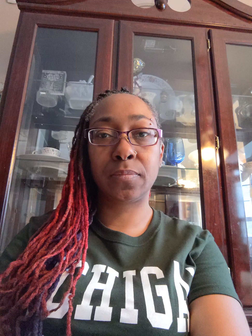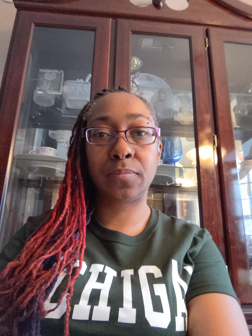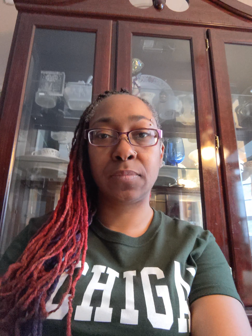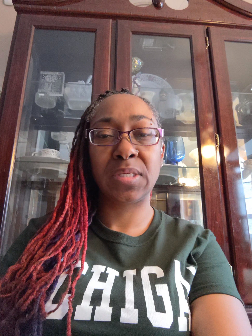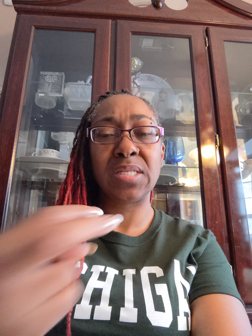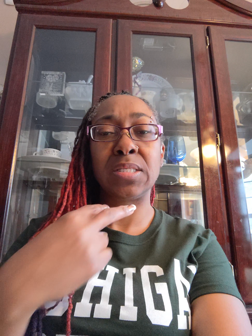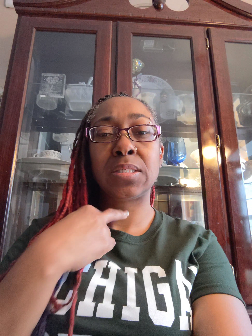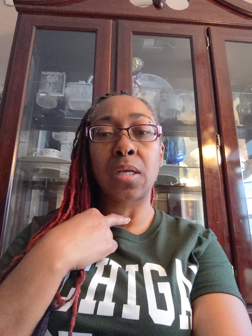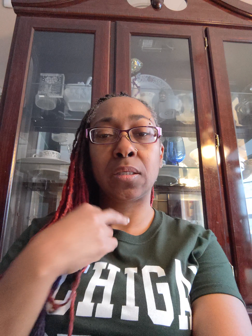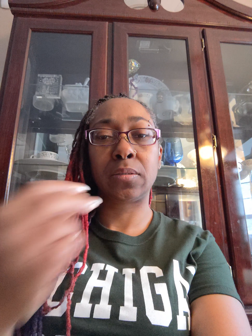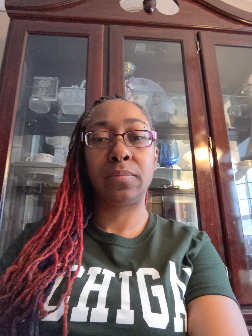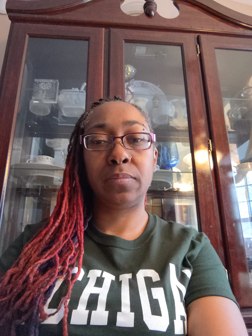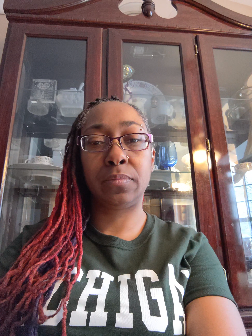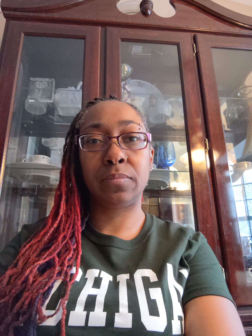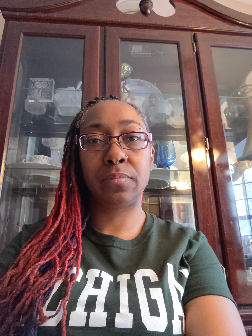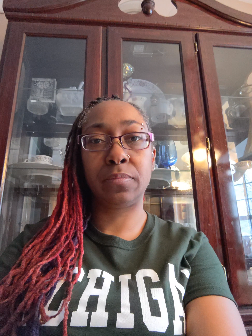stuck